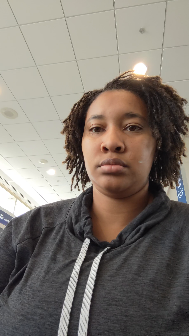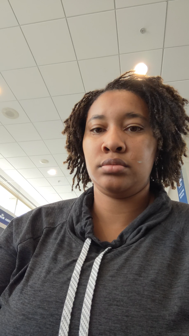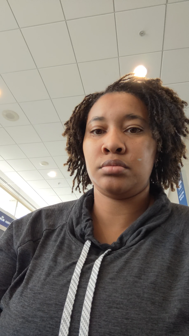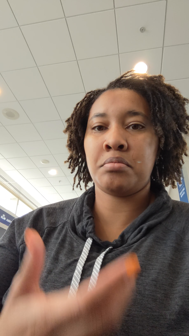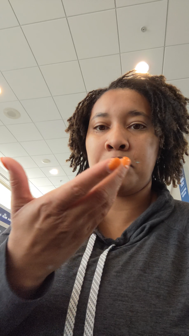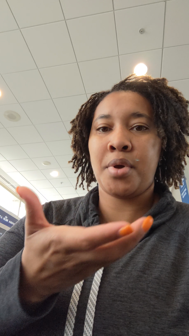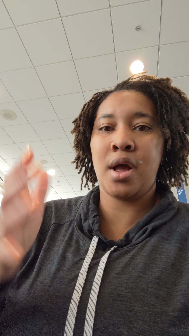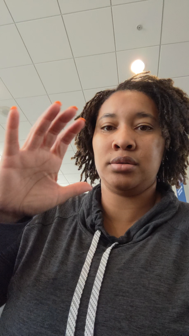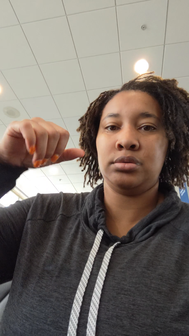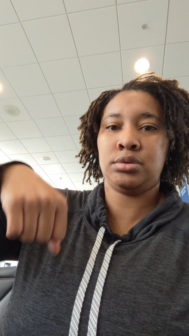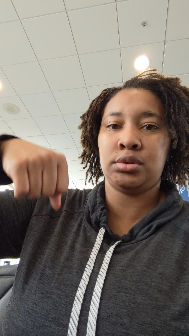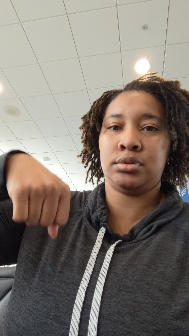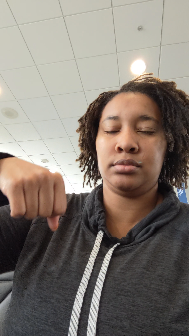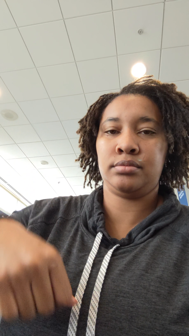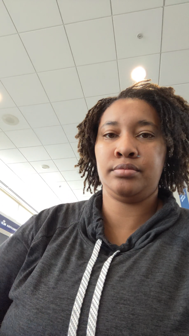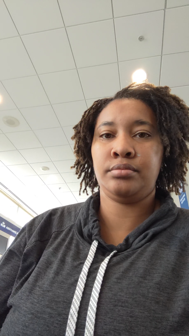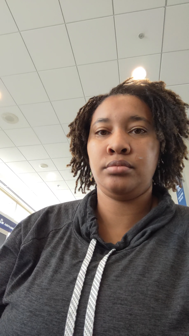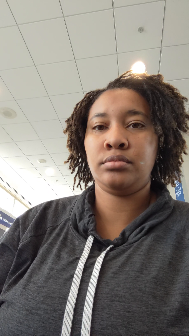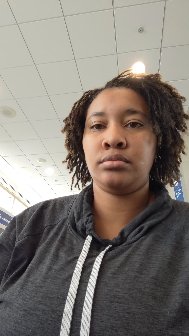basket